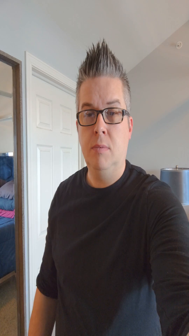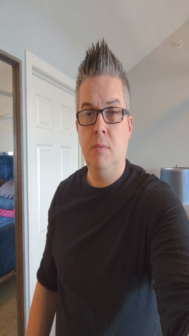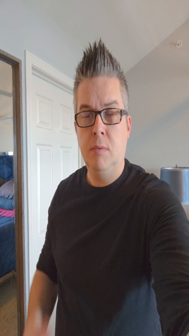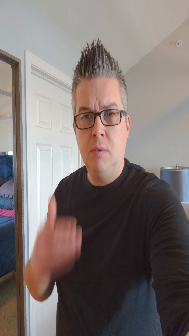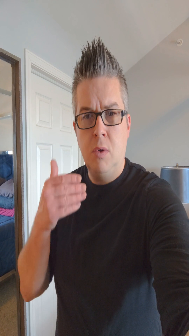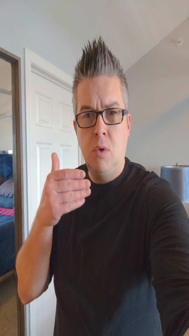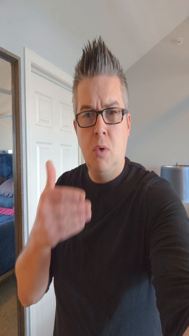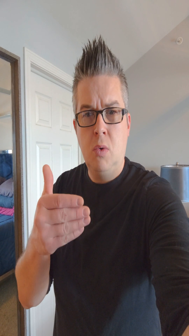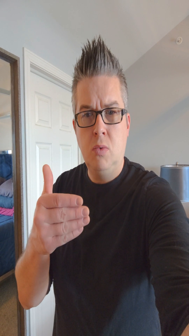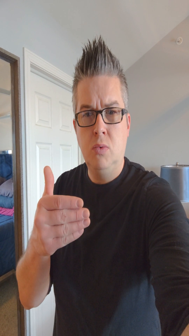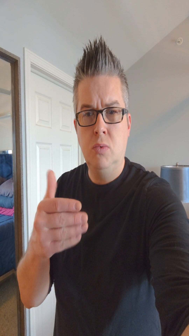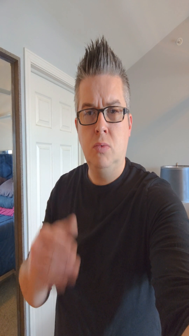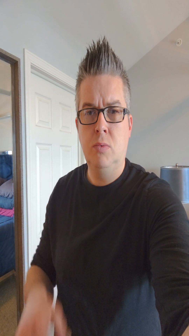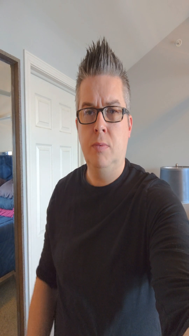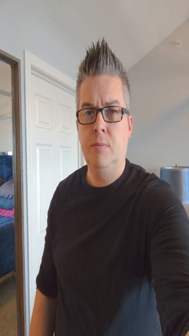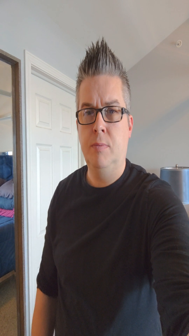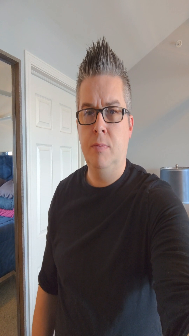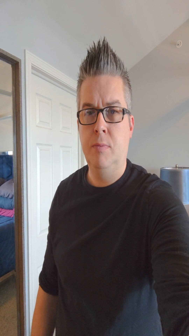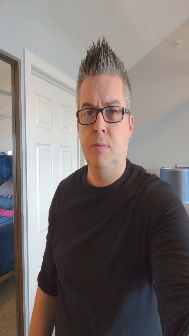close